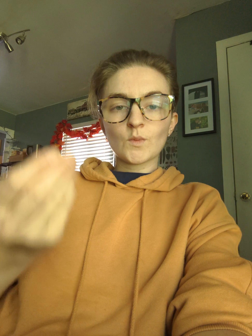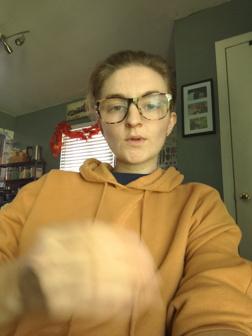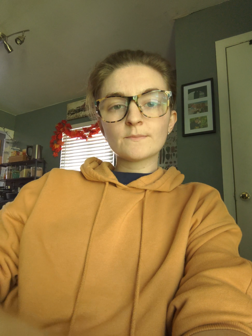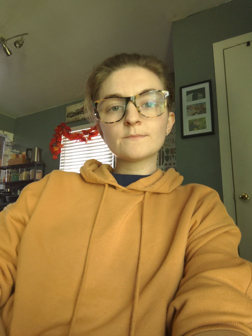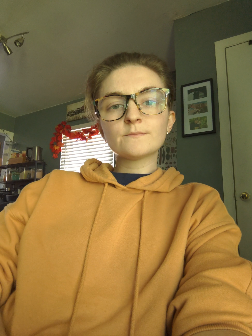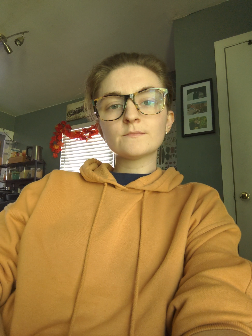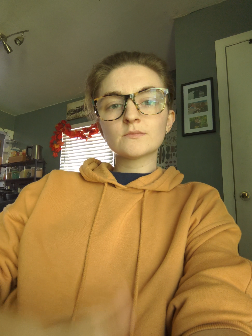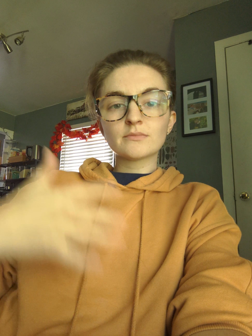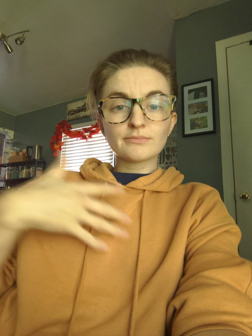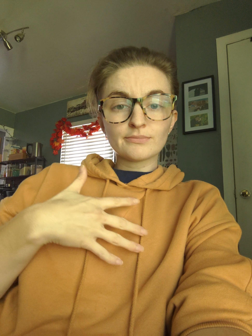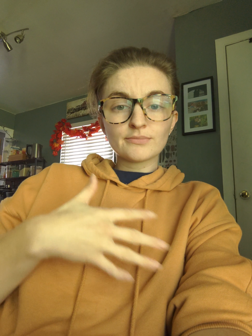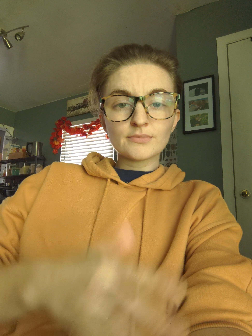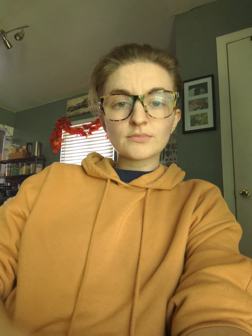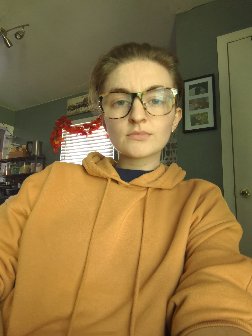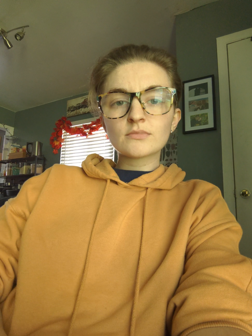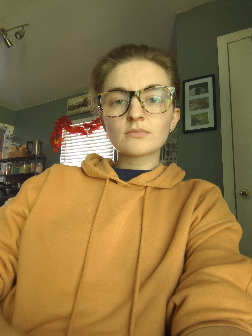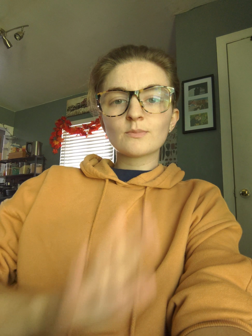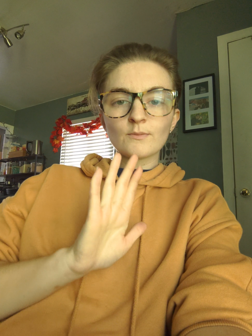scared